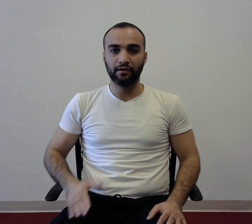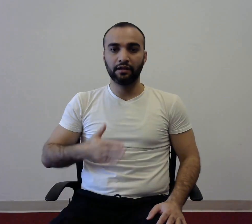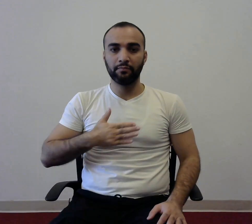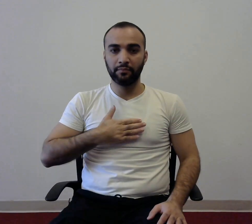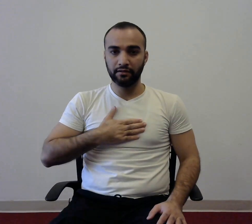mən